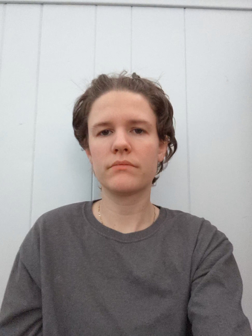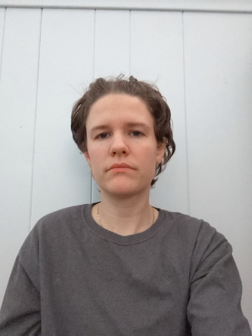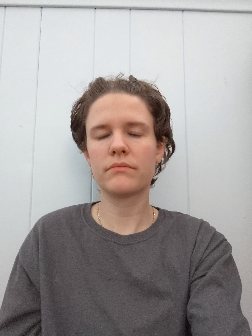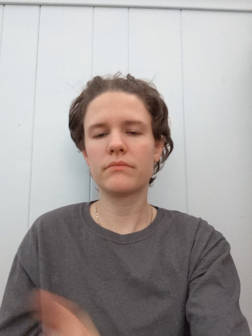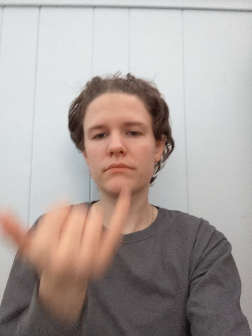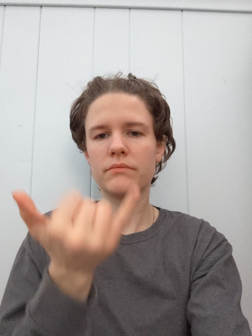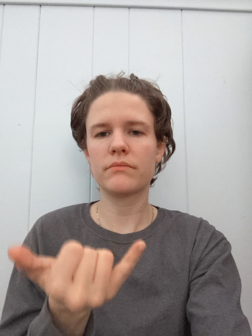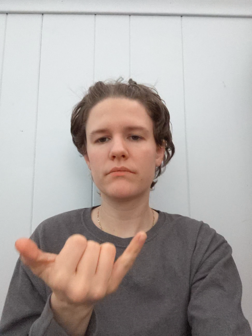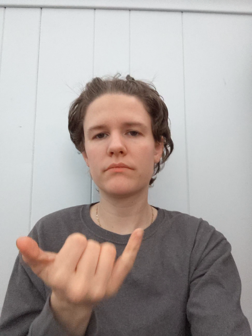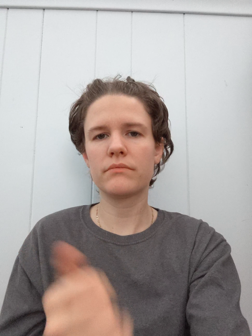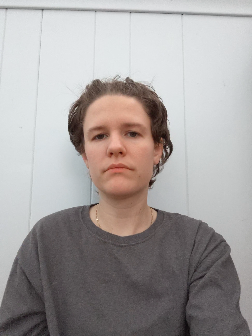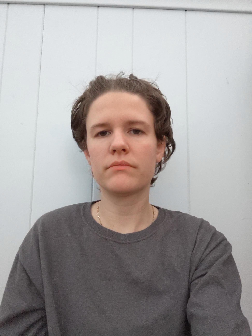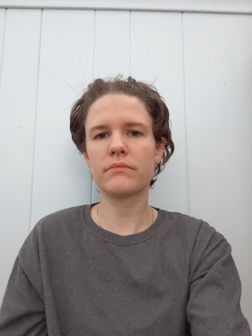now